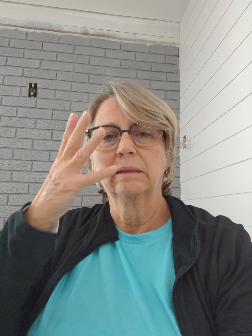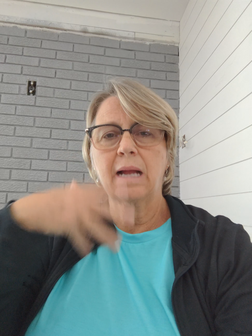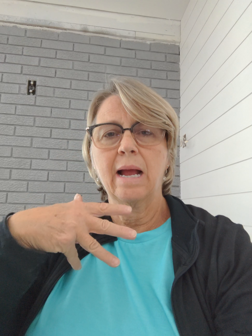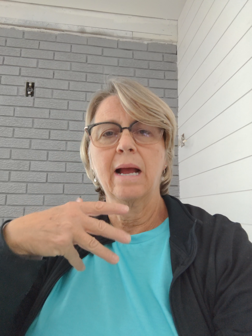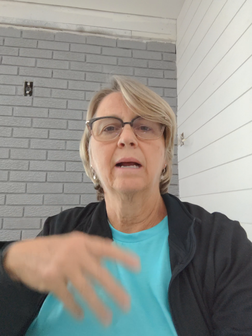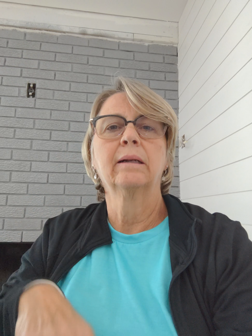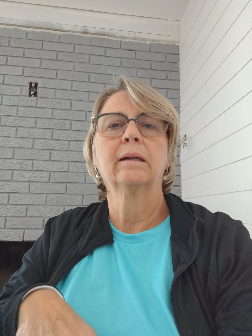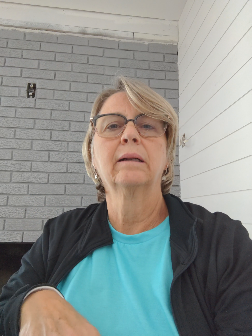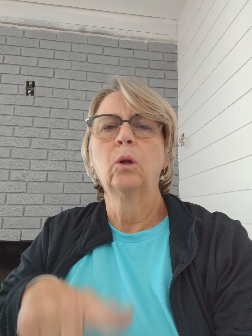sad